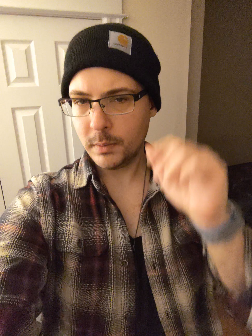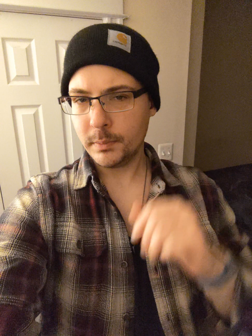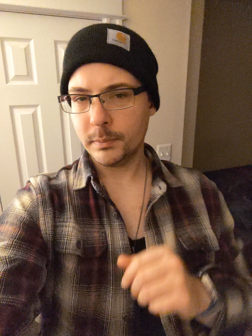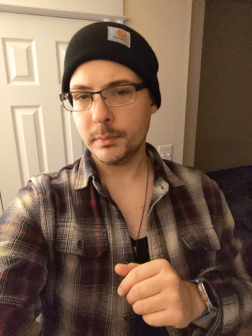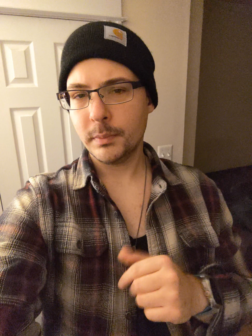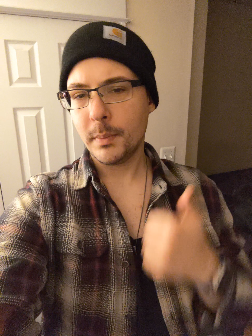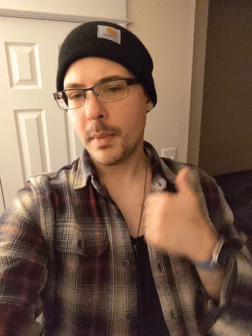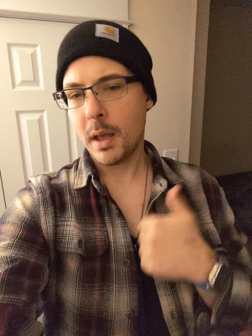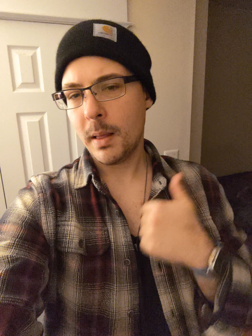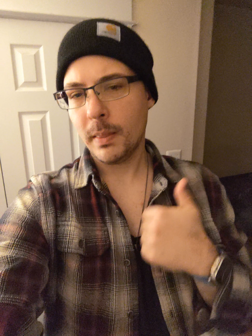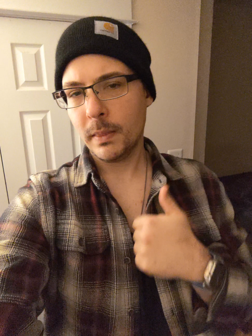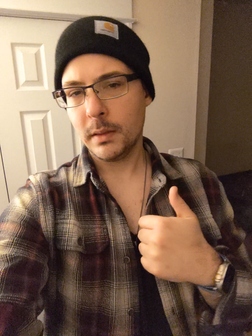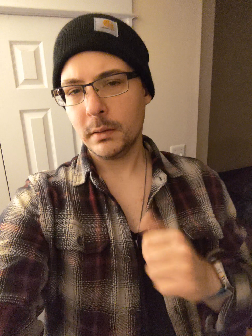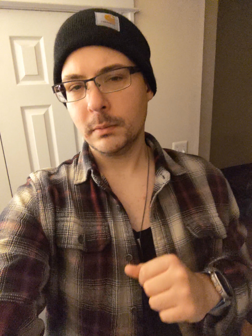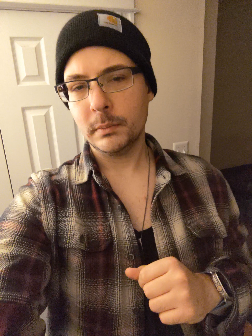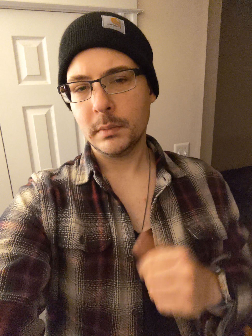bath